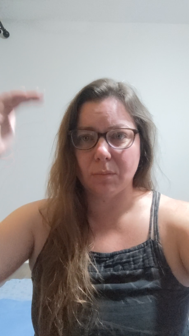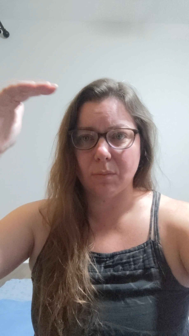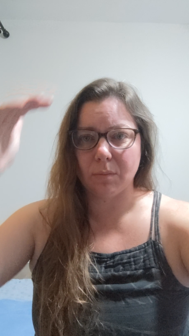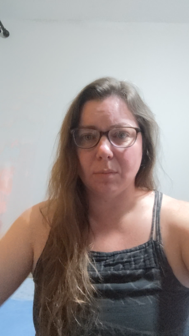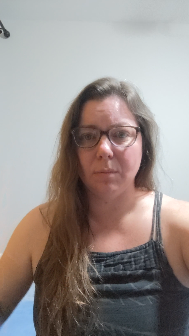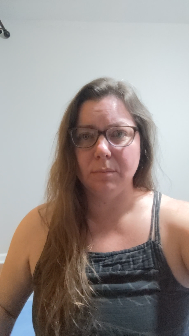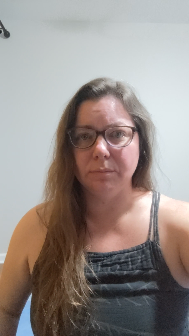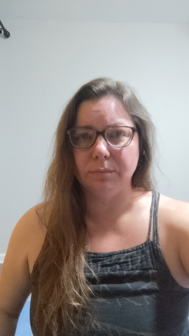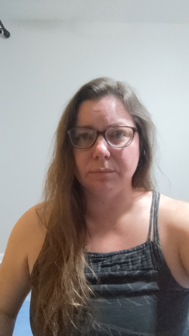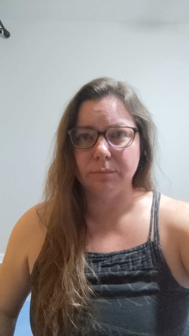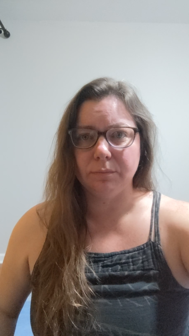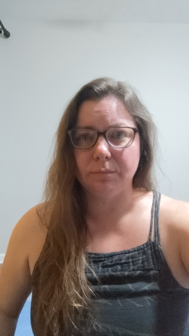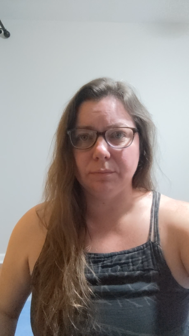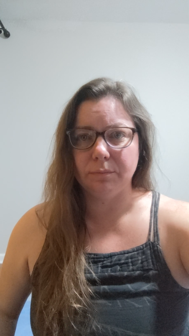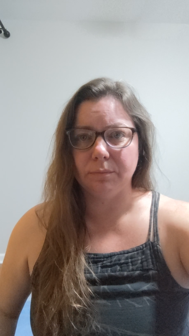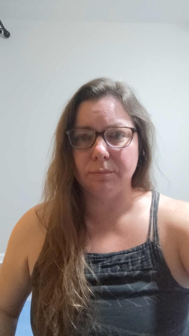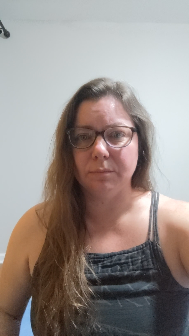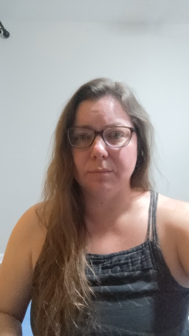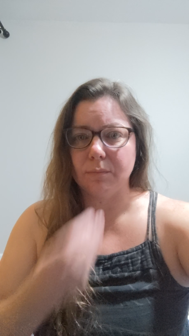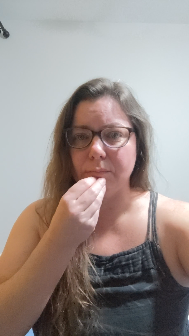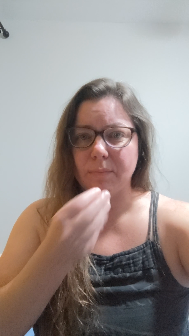breakfast